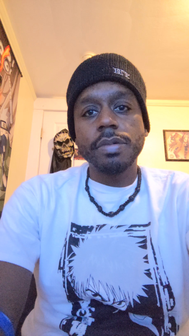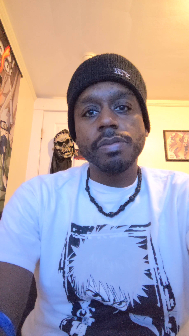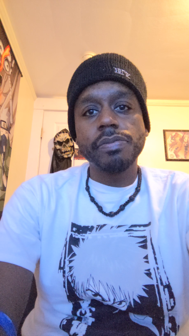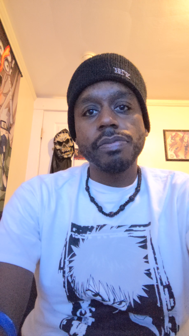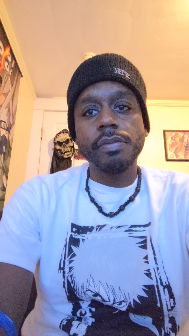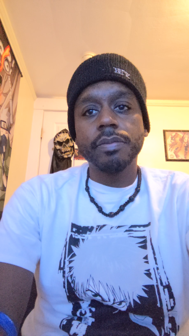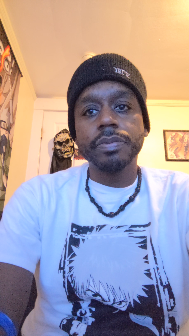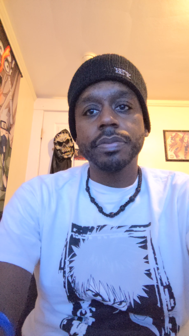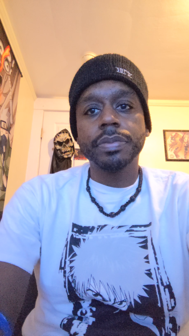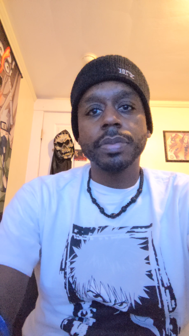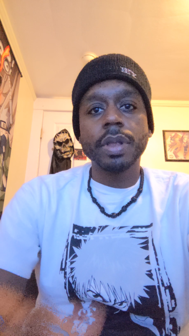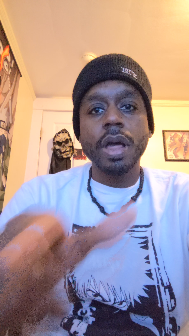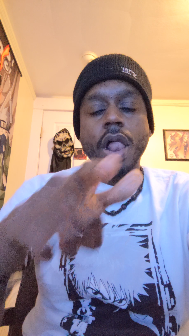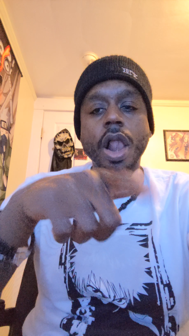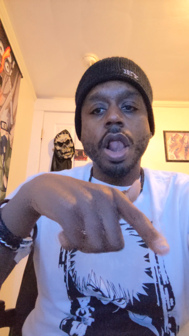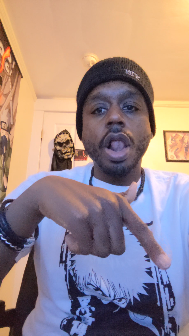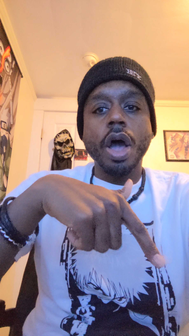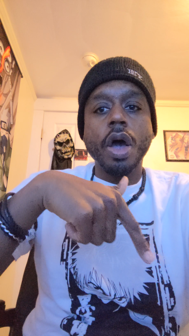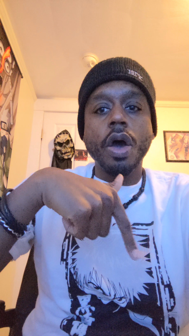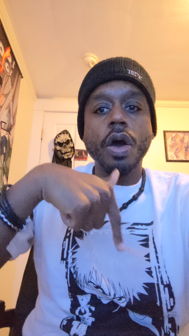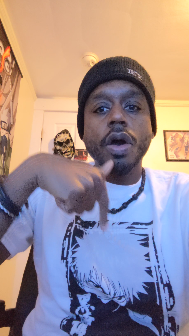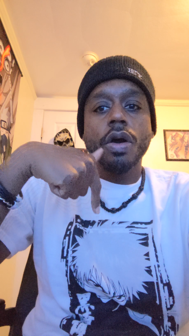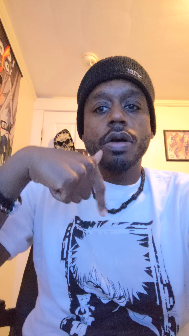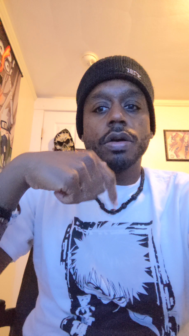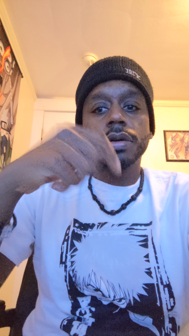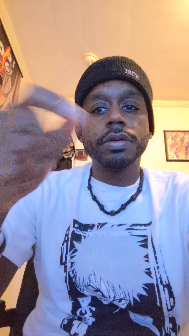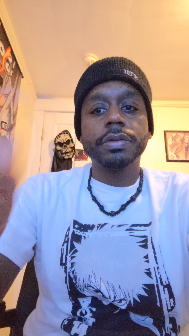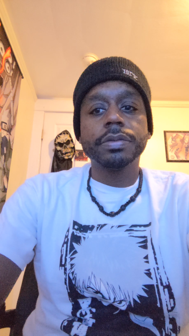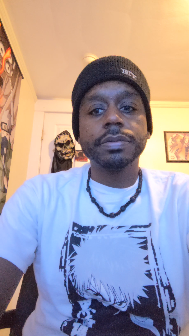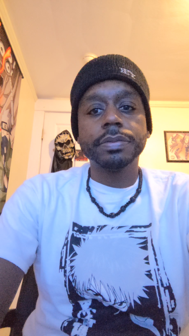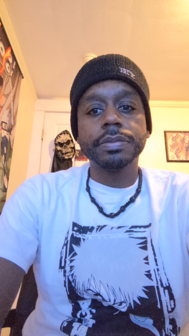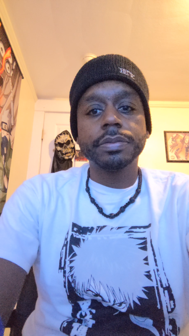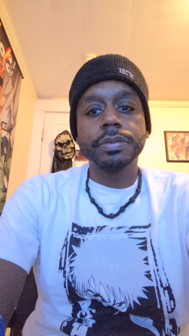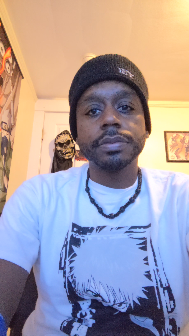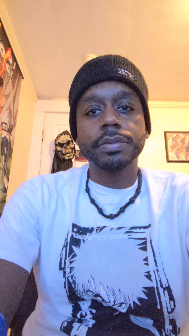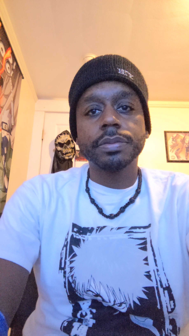long